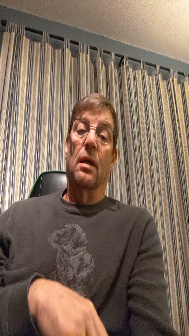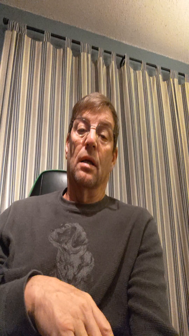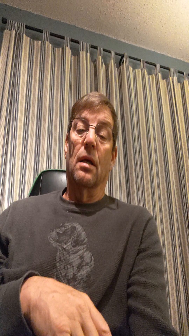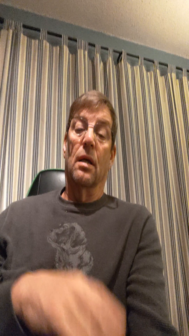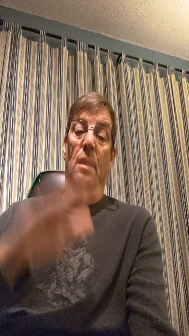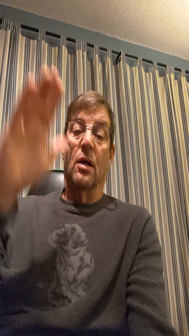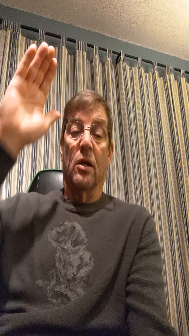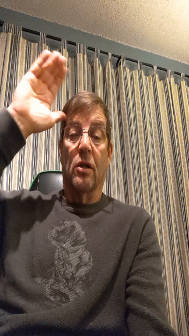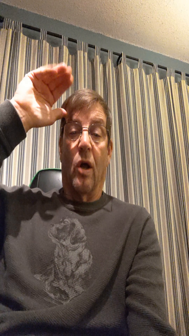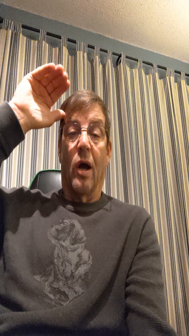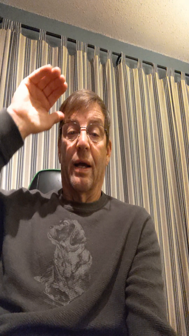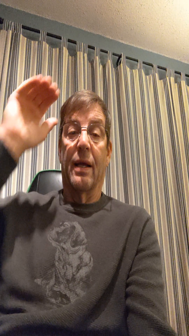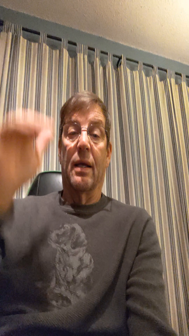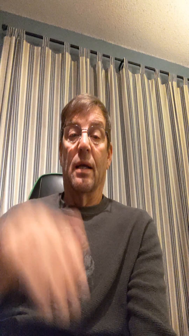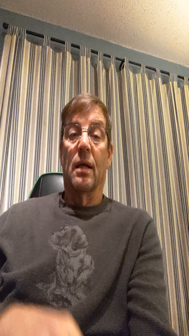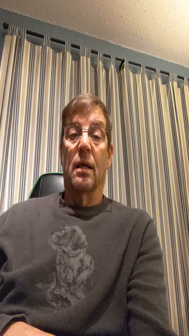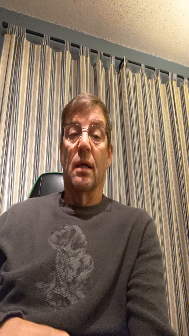donkey